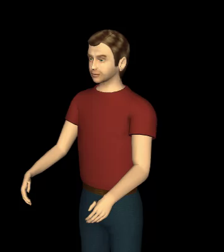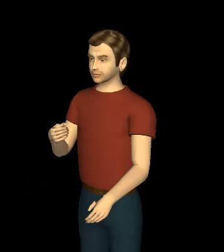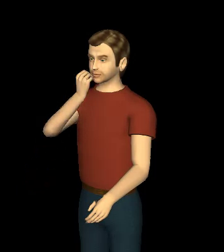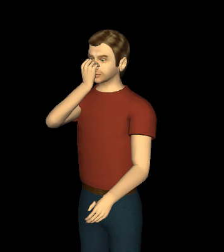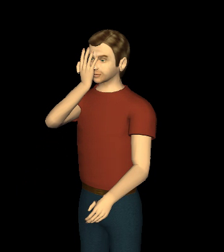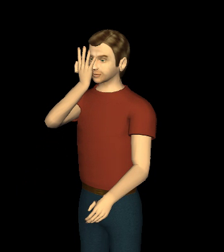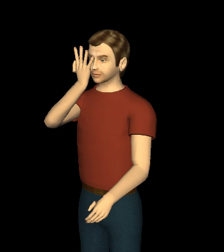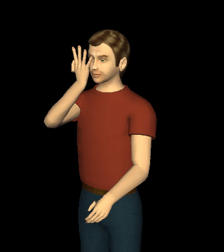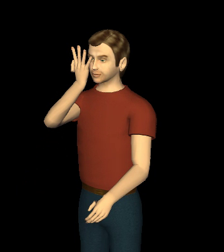أزهار